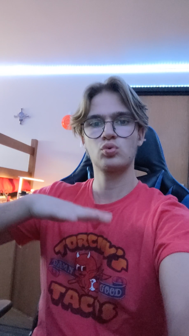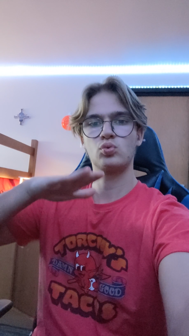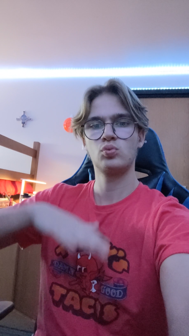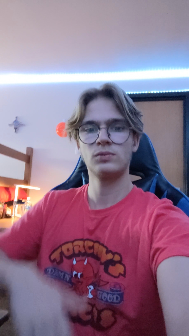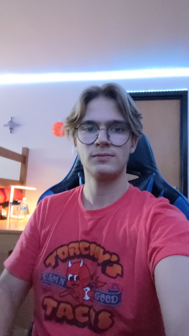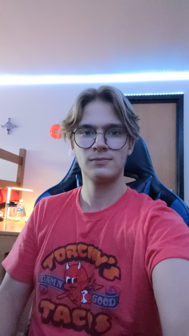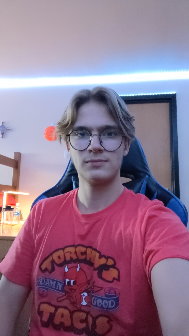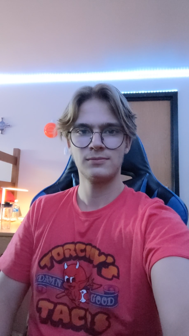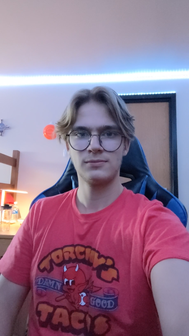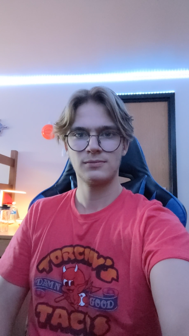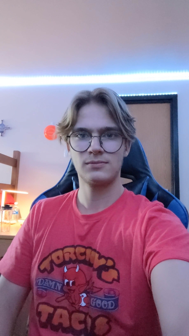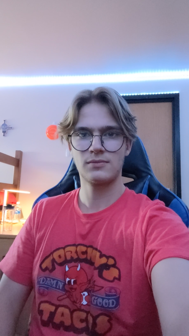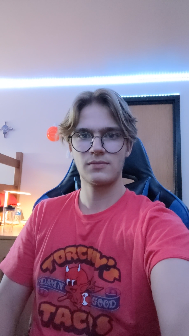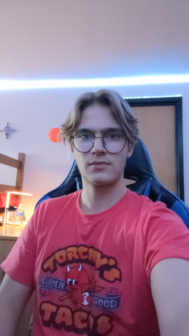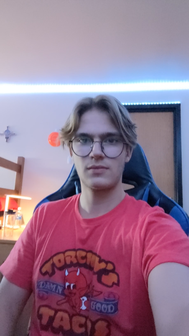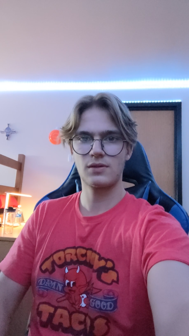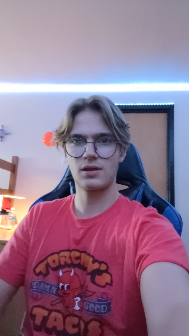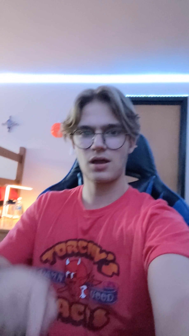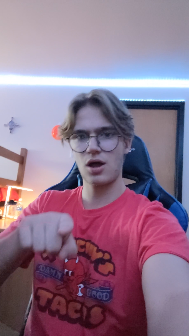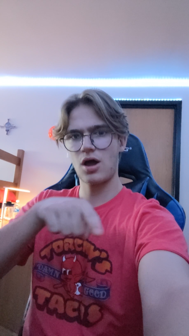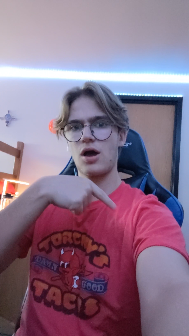long